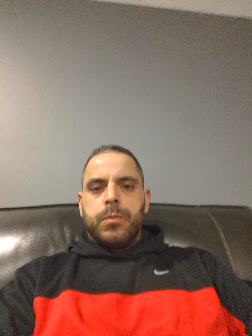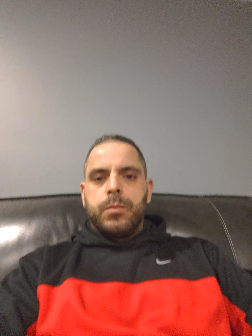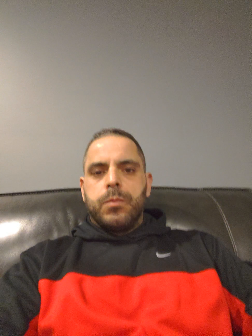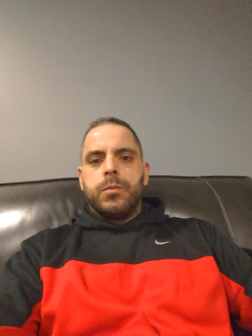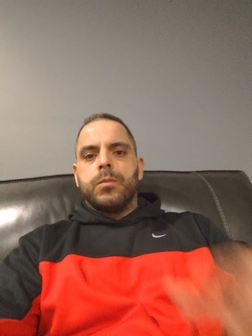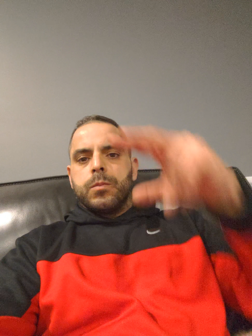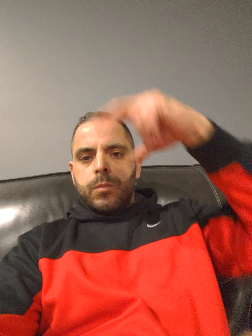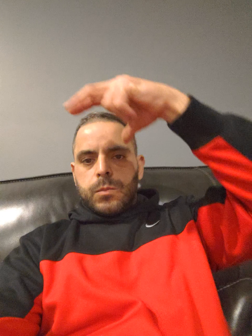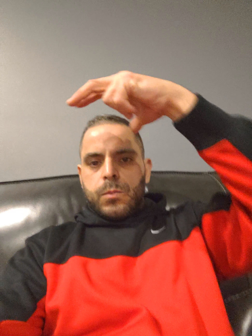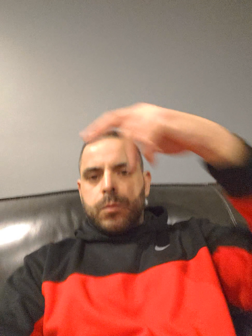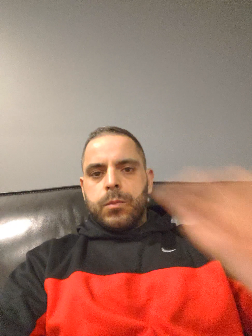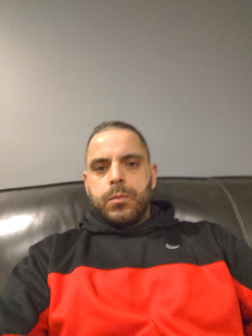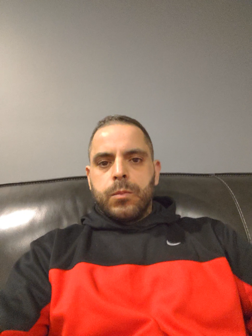helicopter